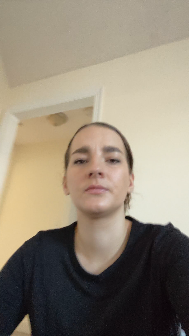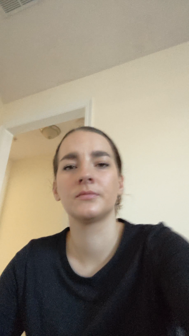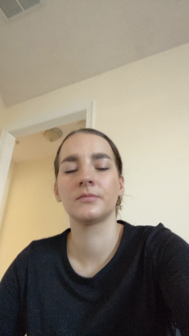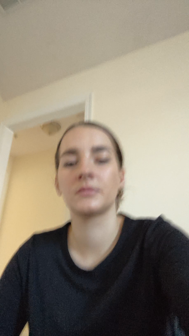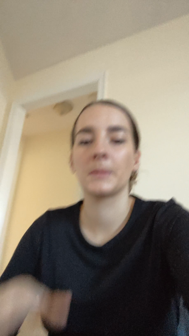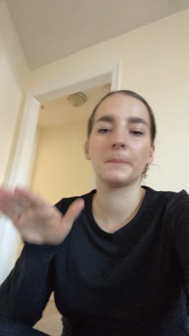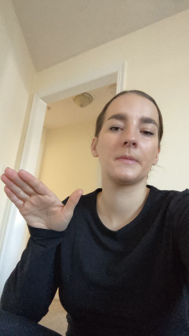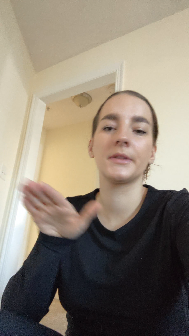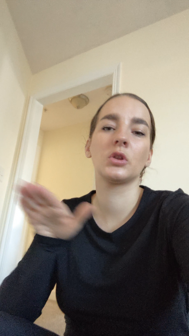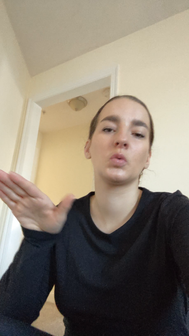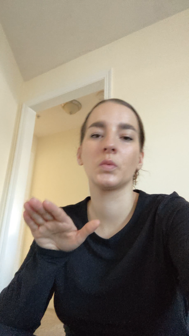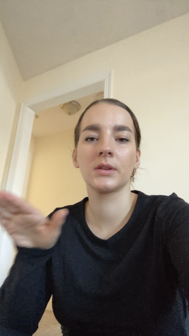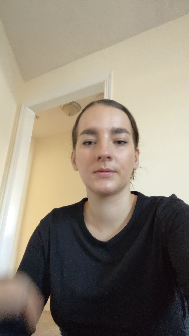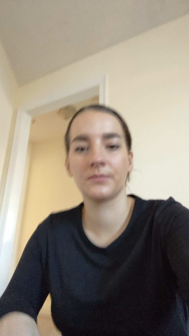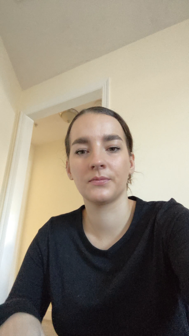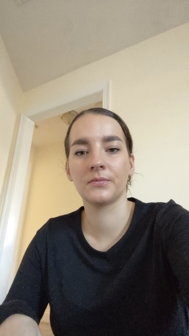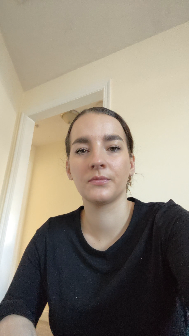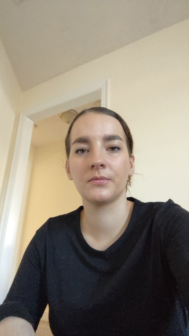penguin